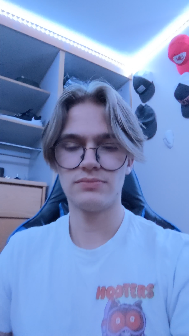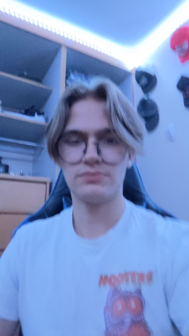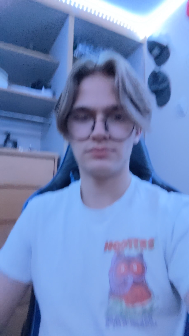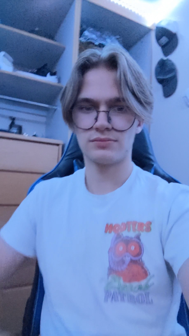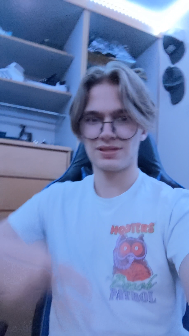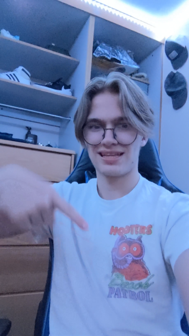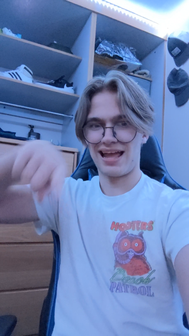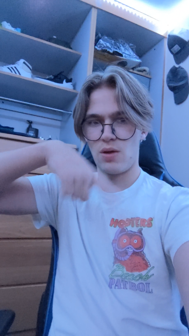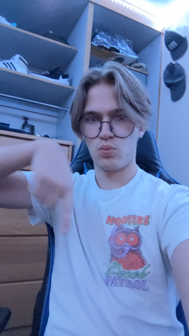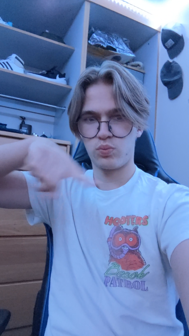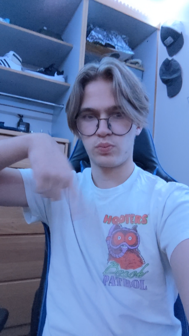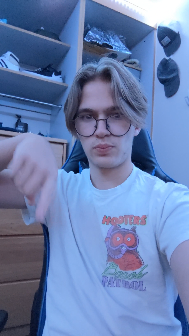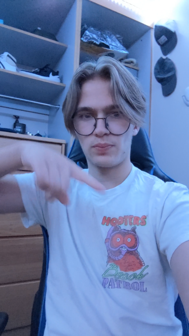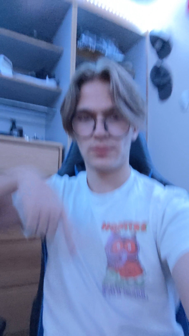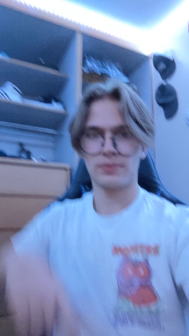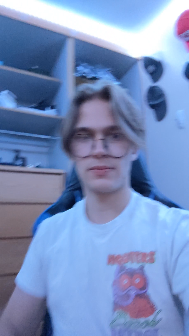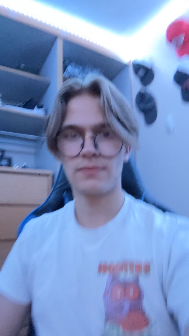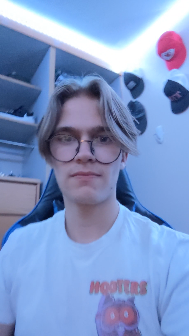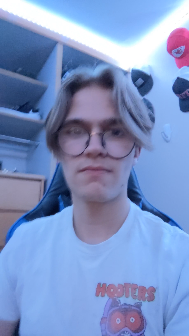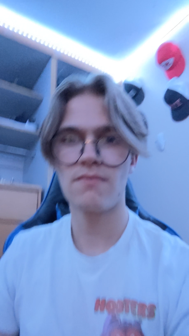around